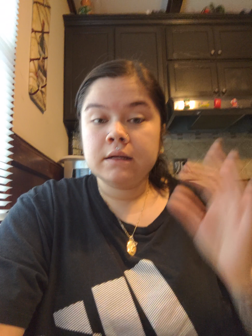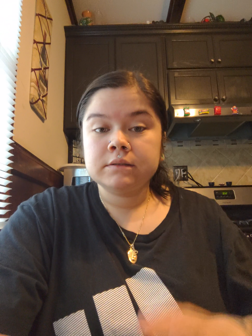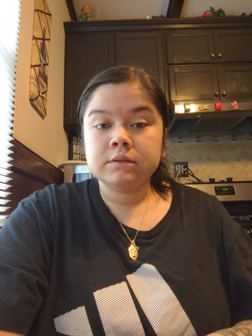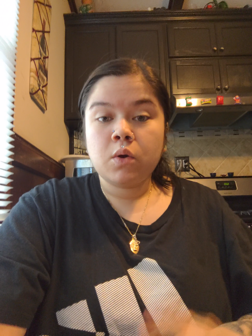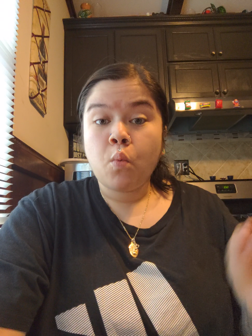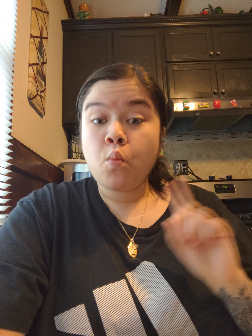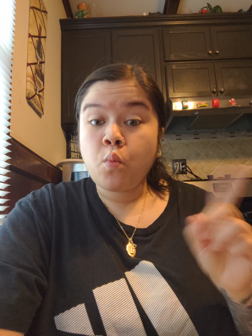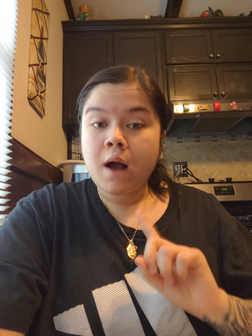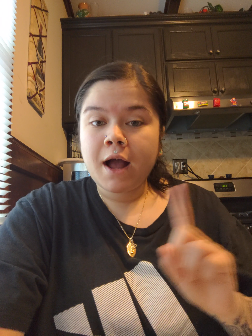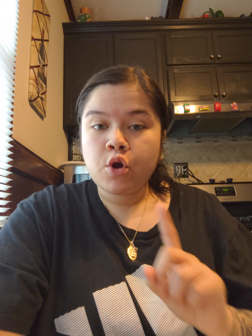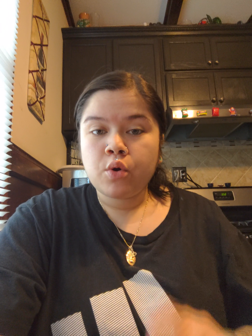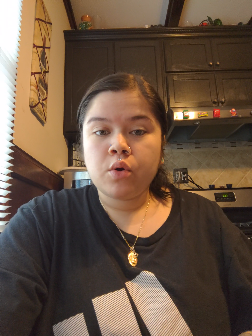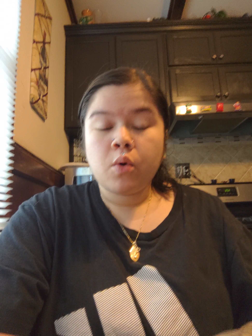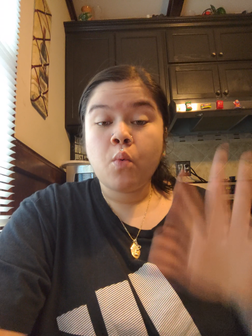where